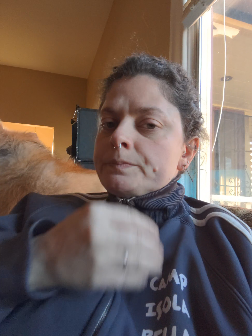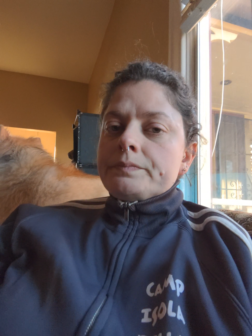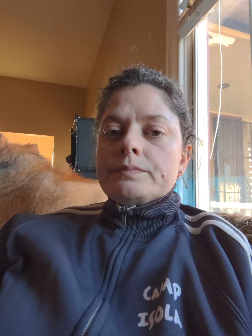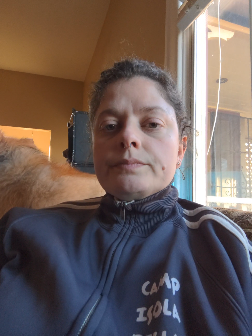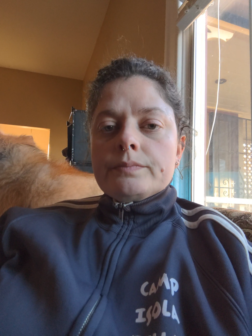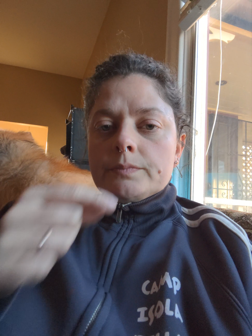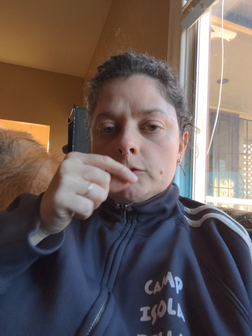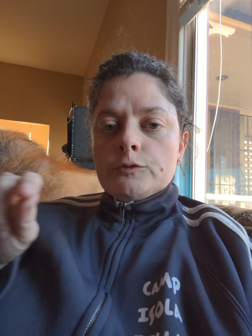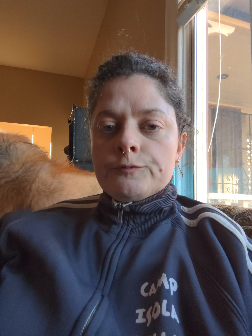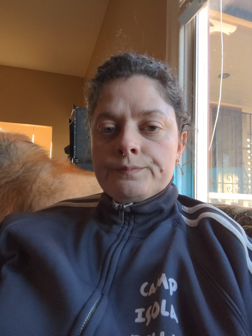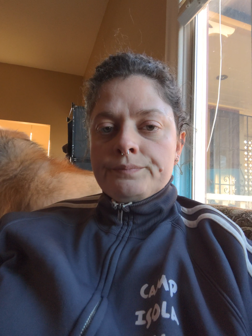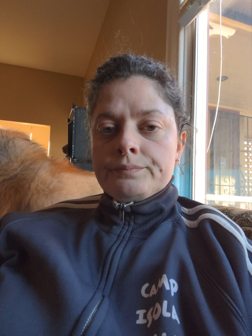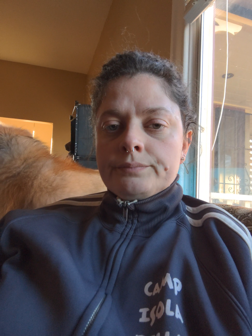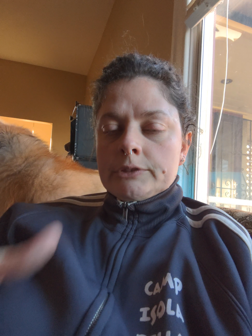pencil